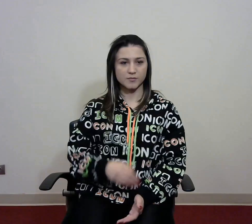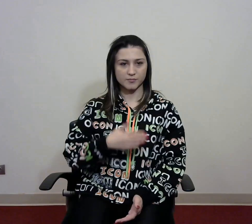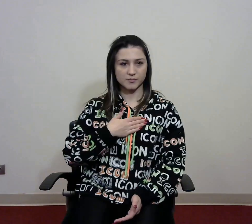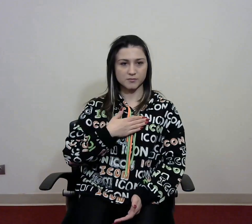mən